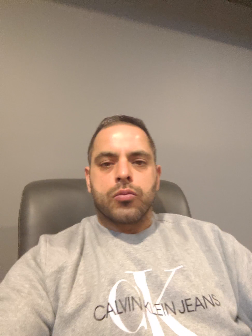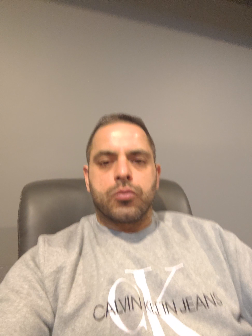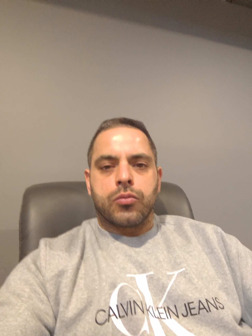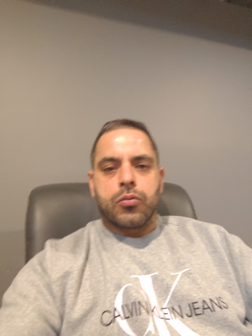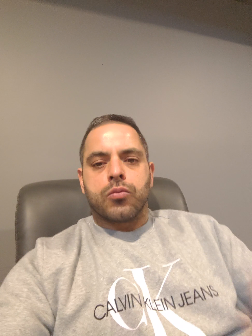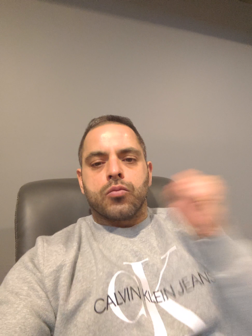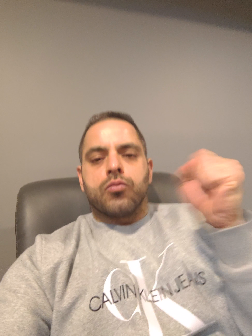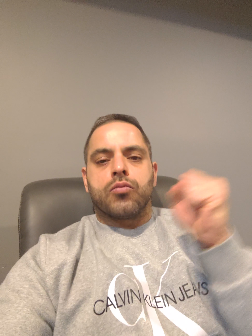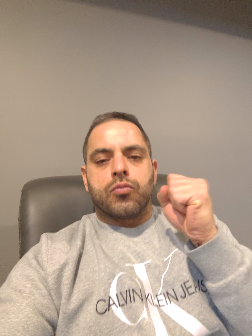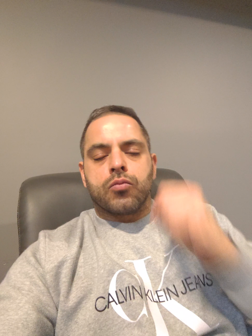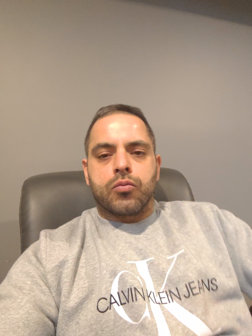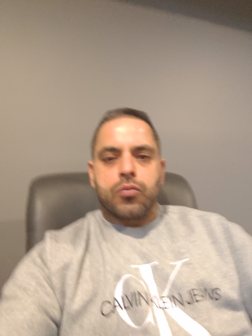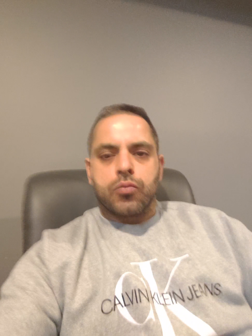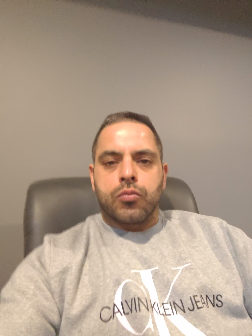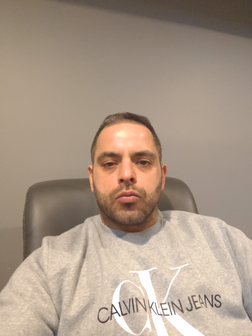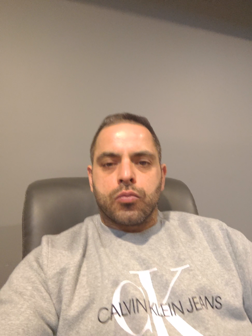refrigerator